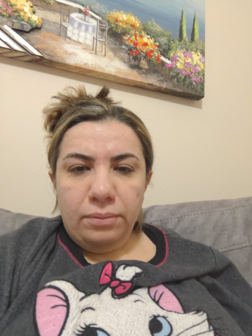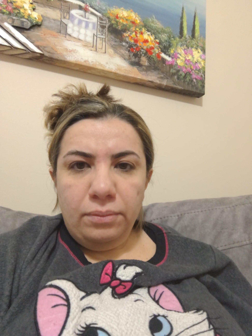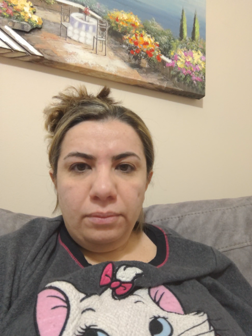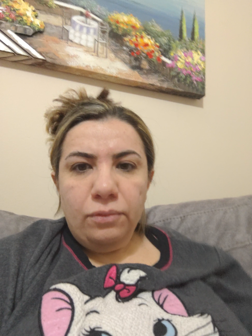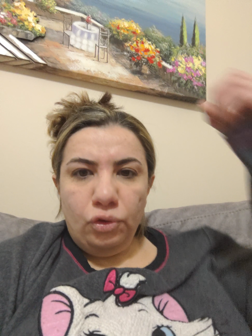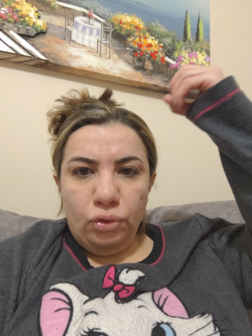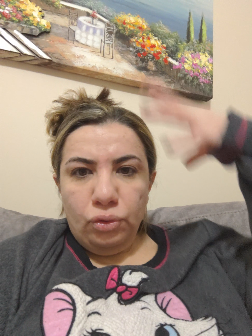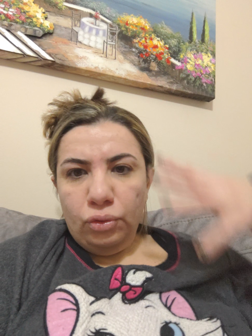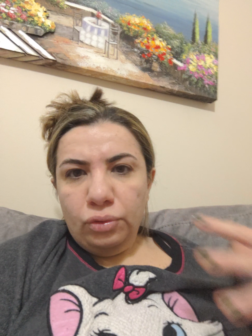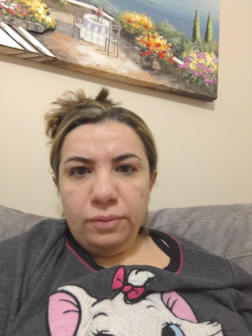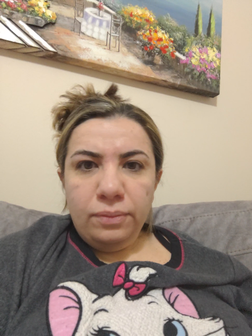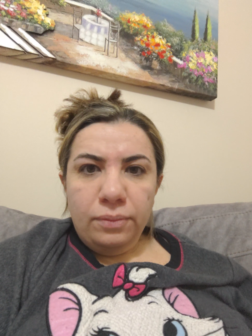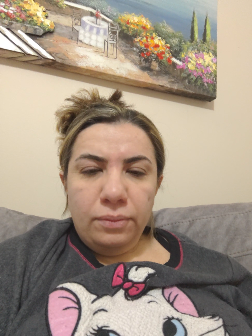shower